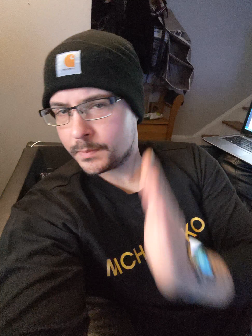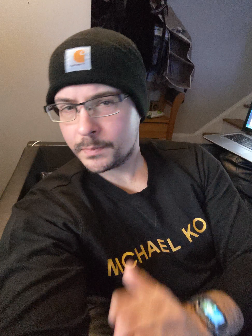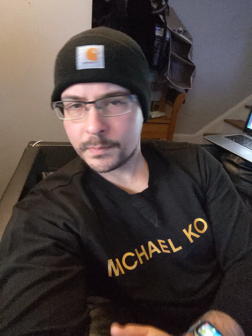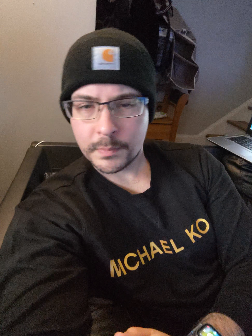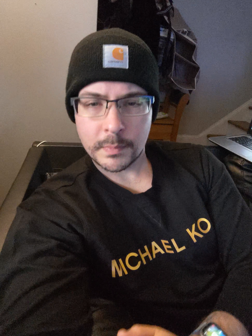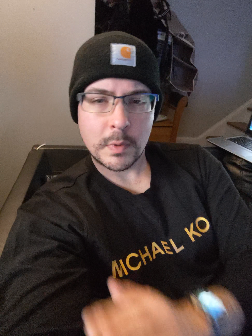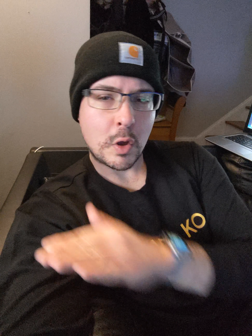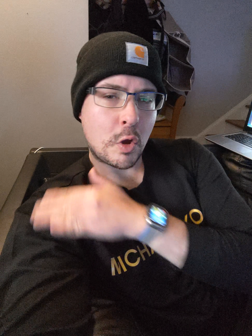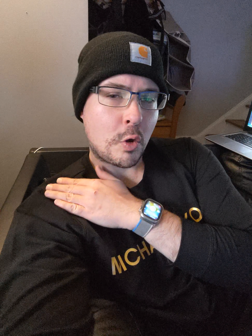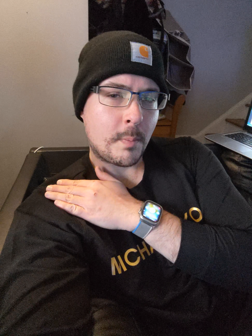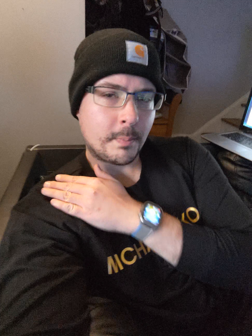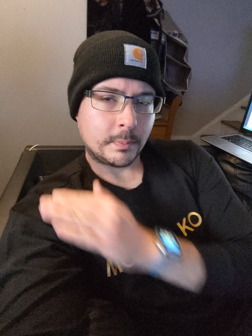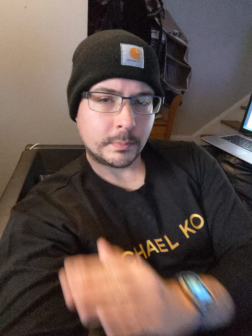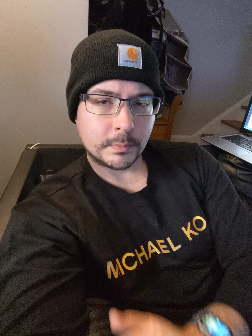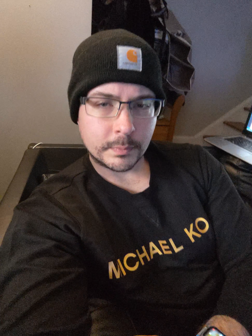arm